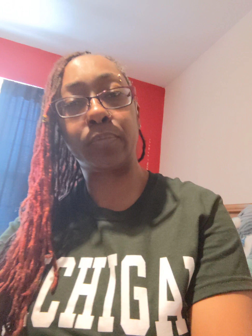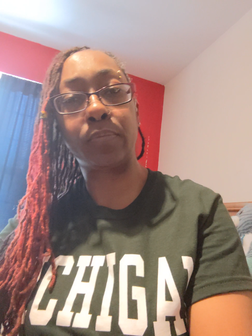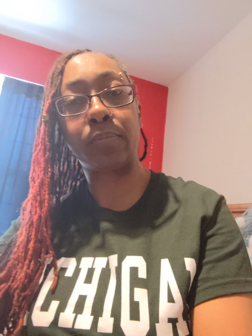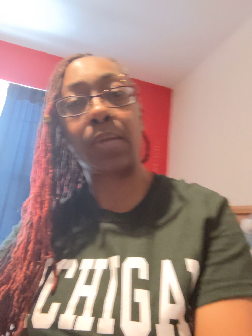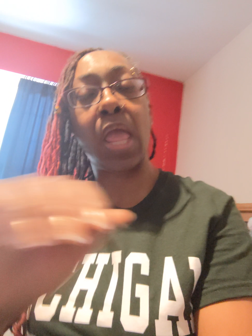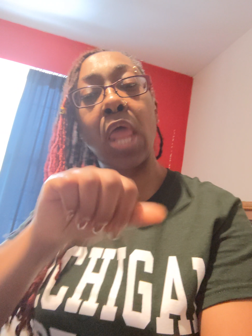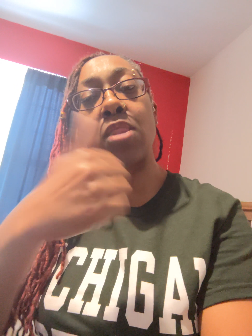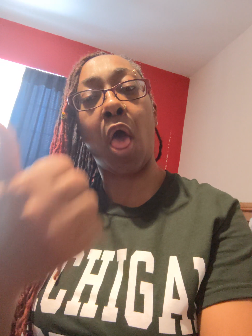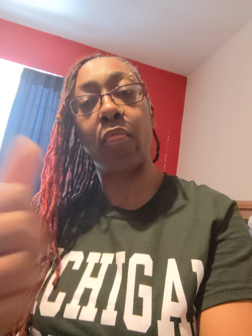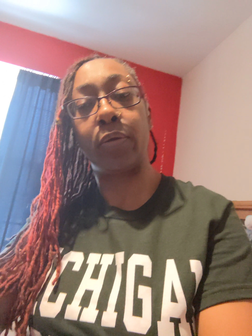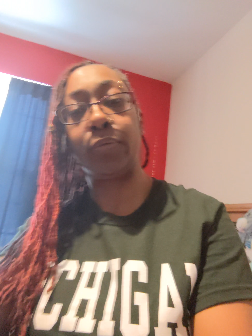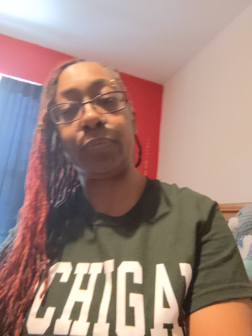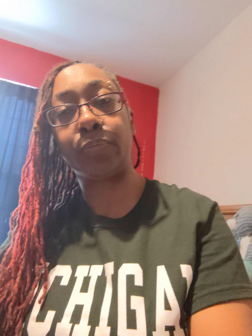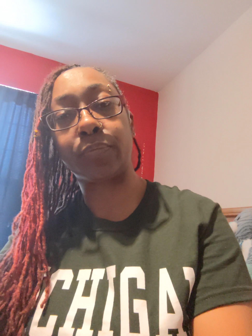another